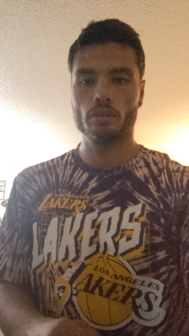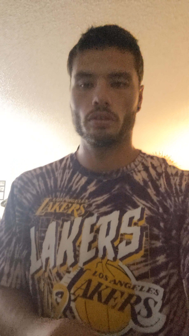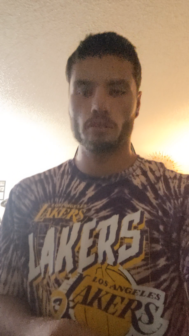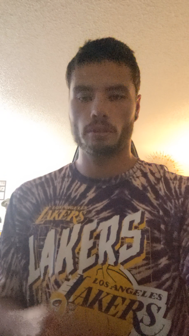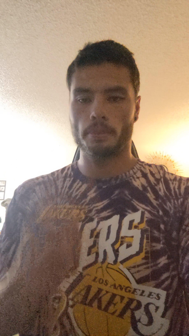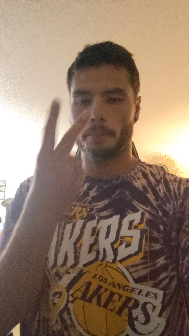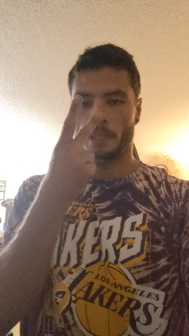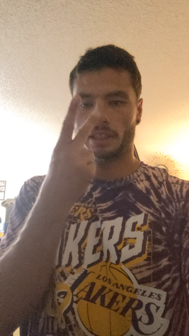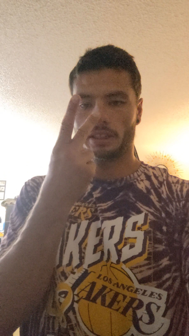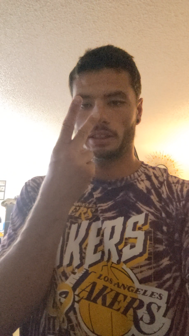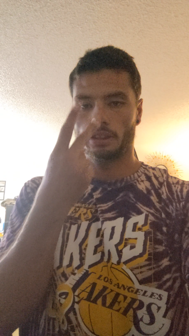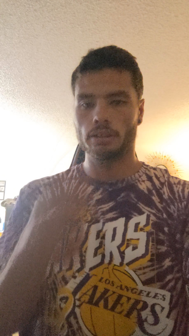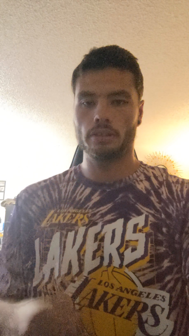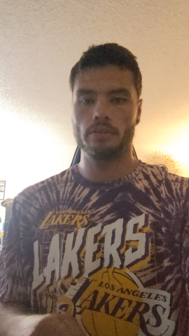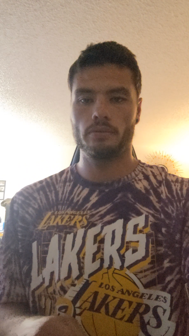penis